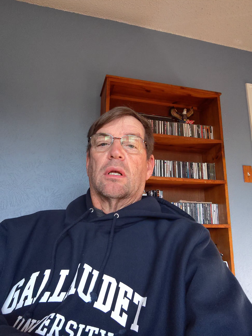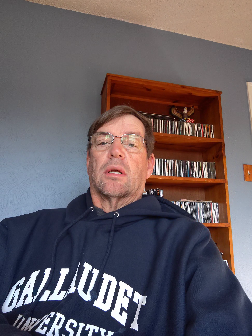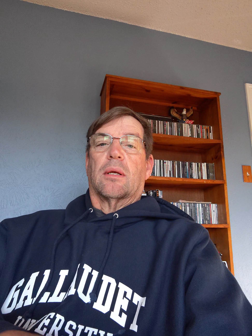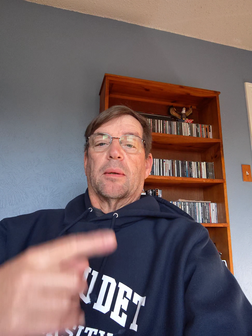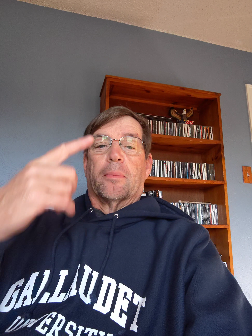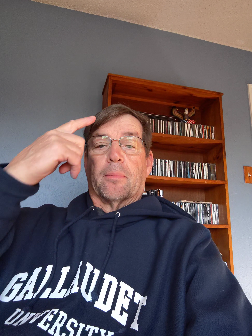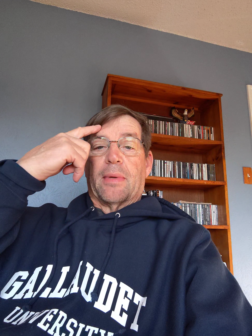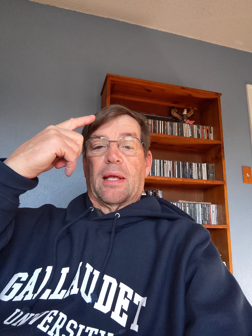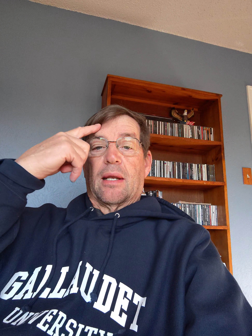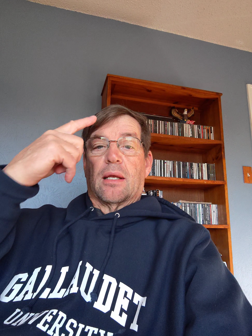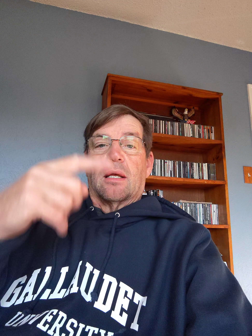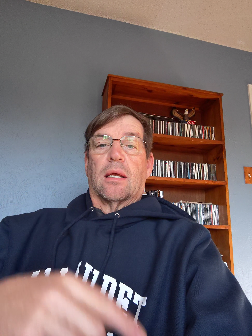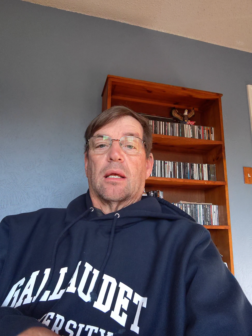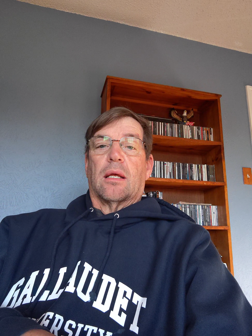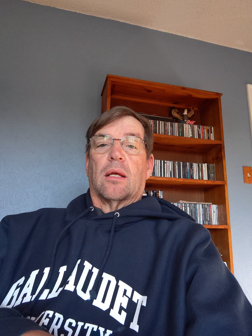penny